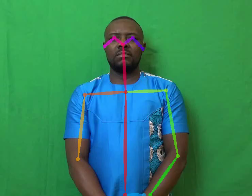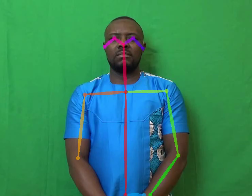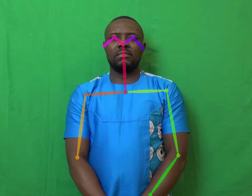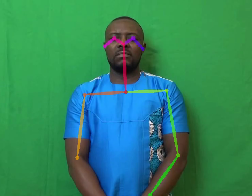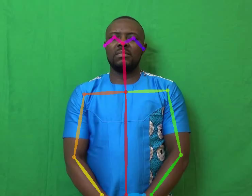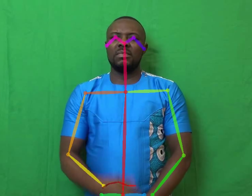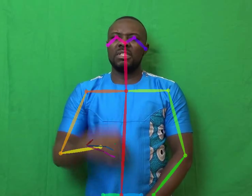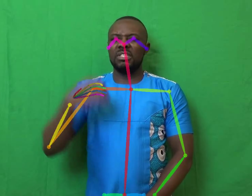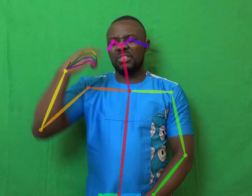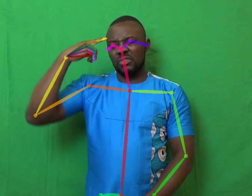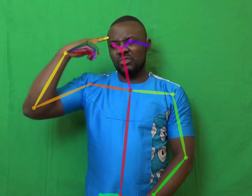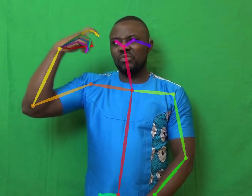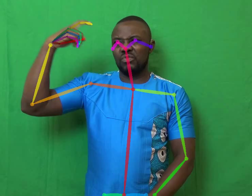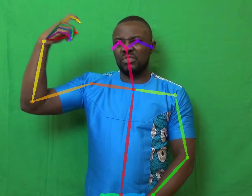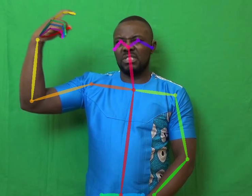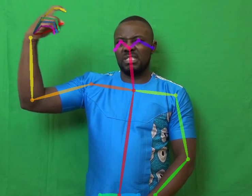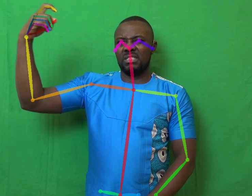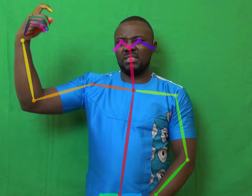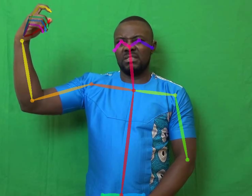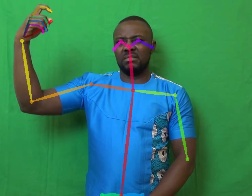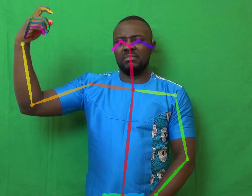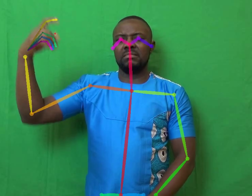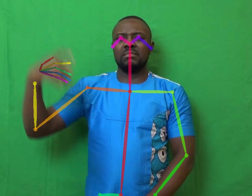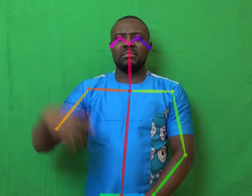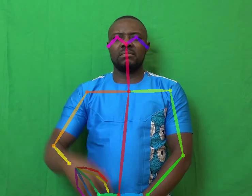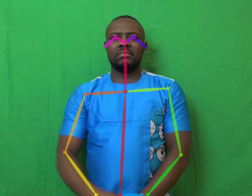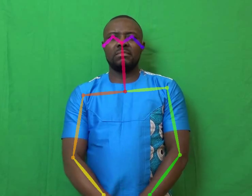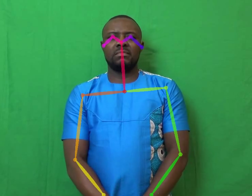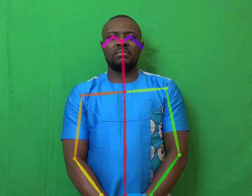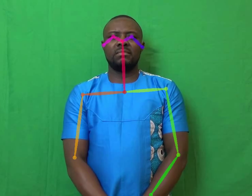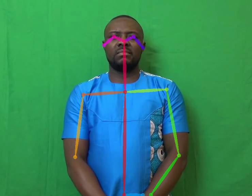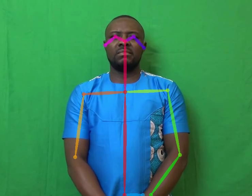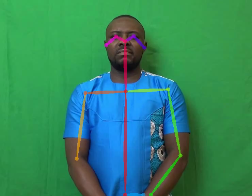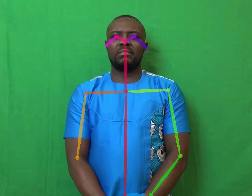dream